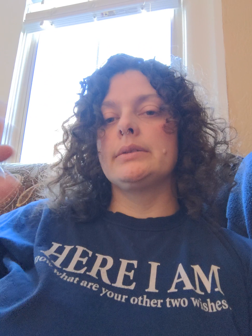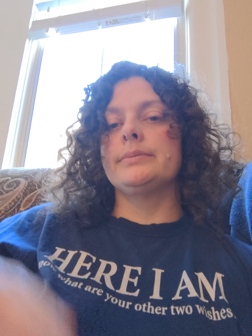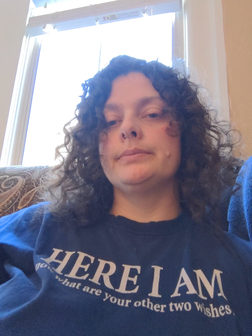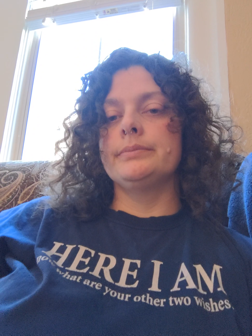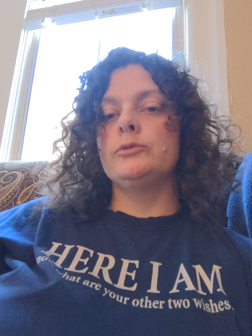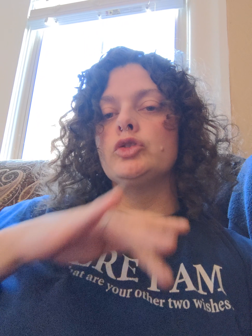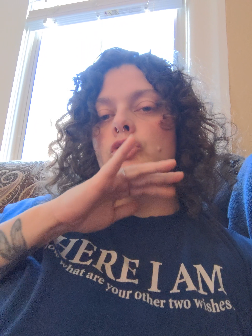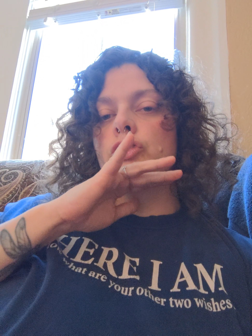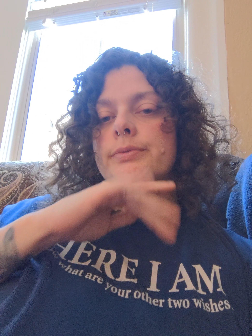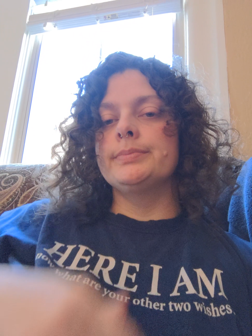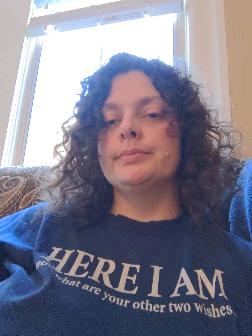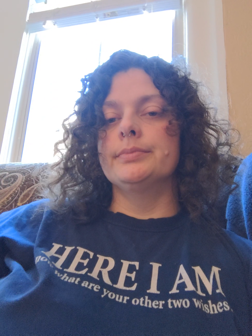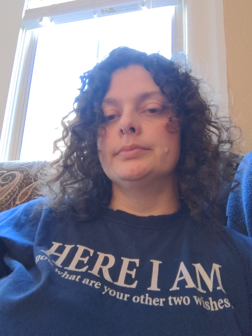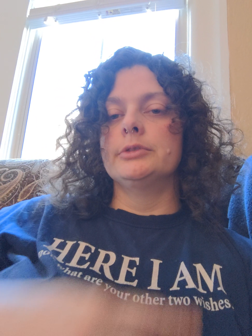dirty